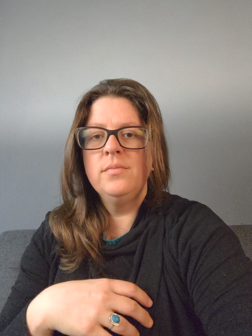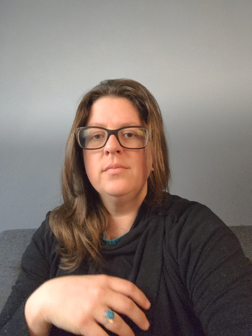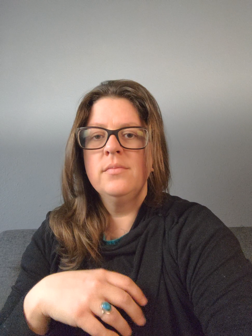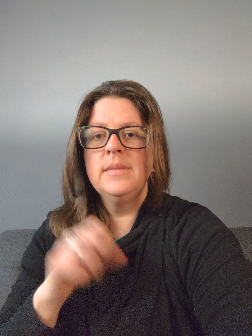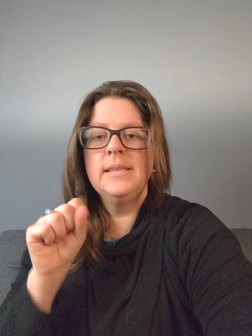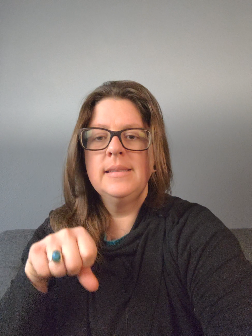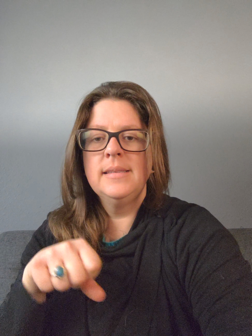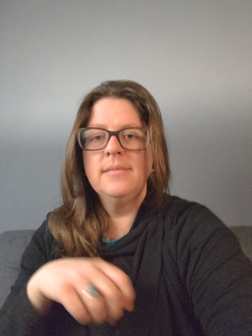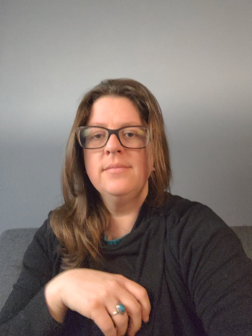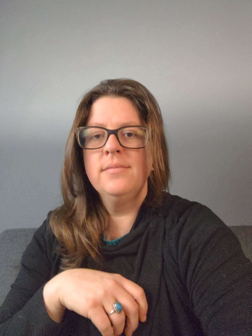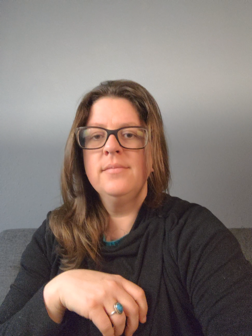yes